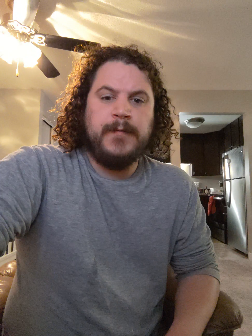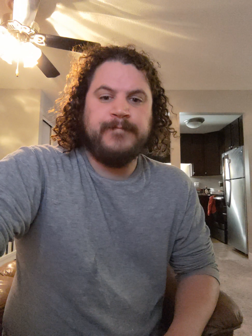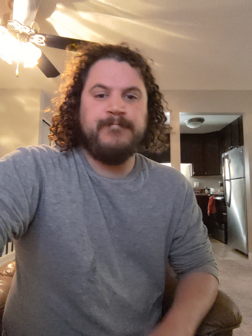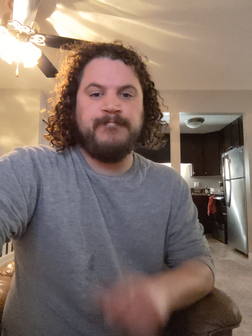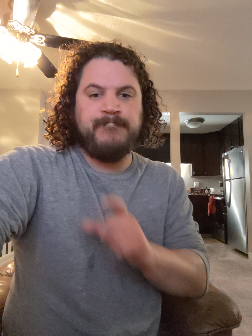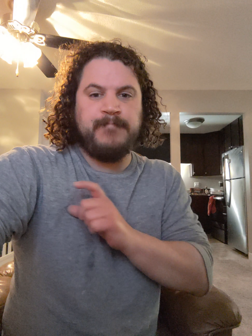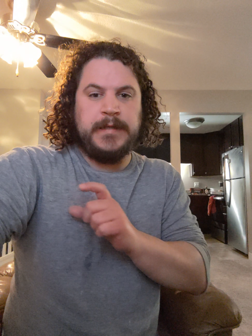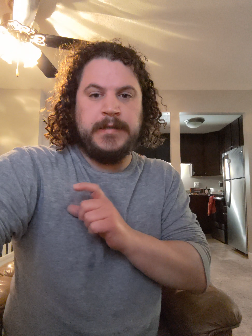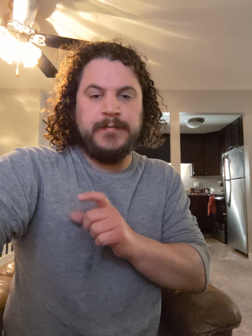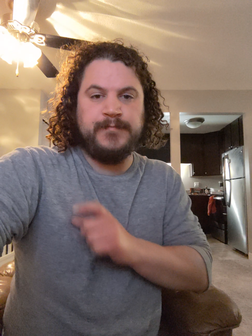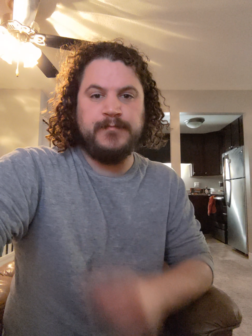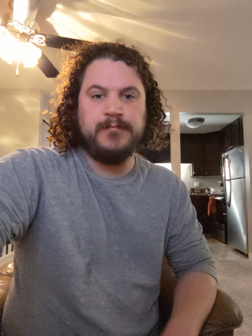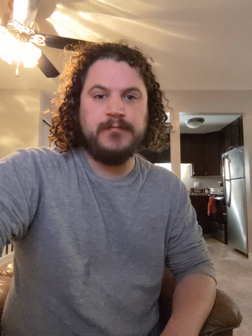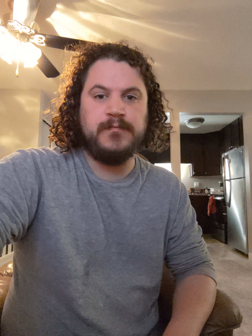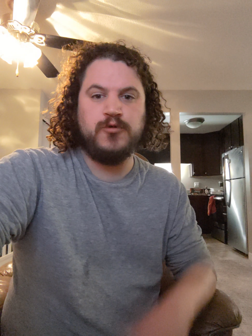police